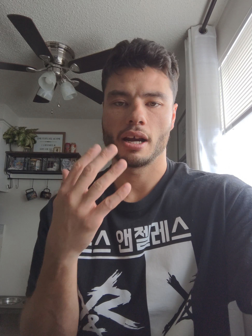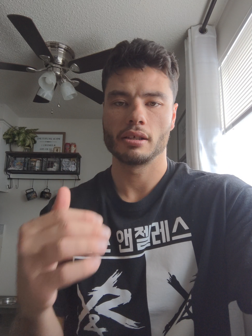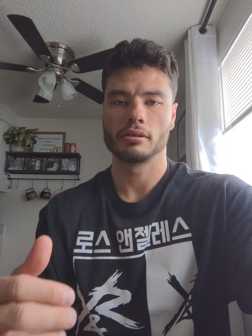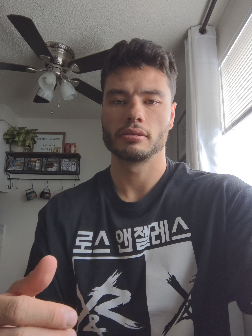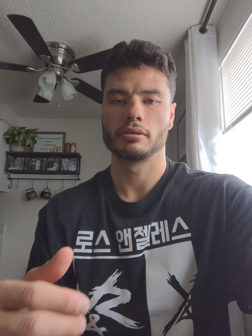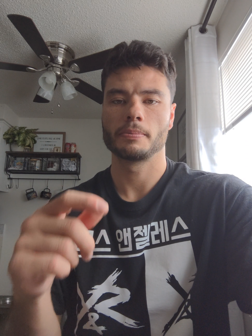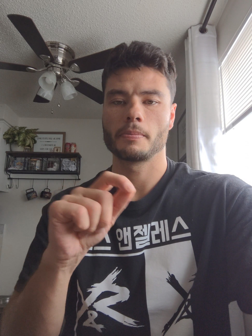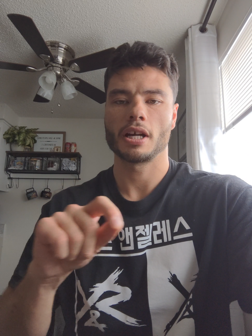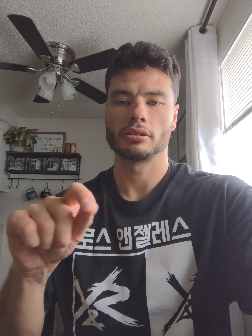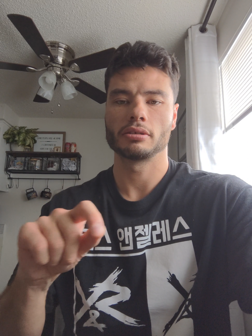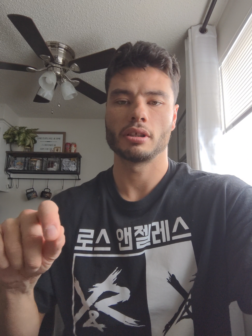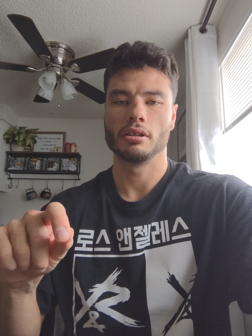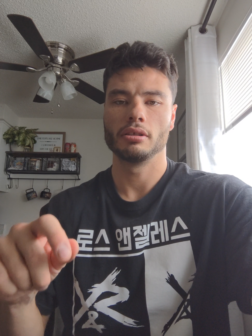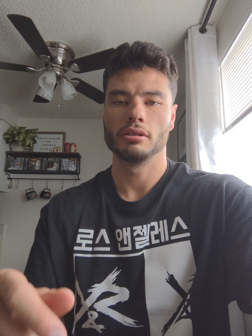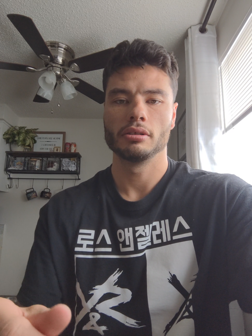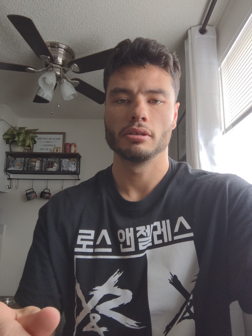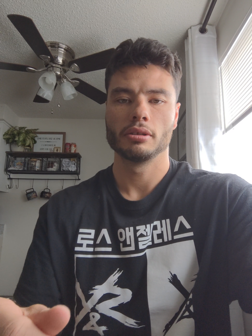pen